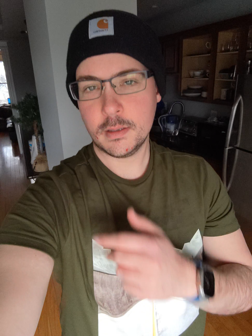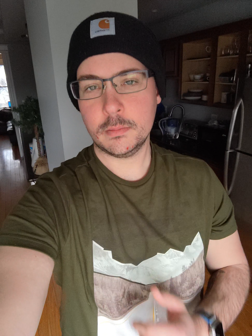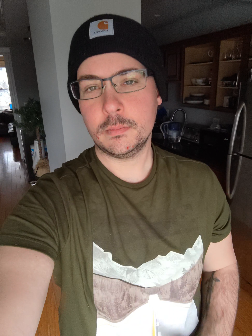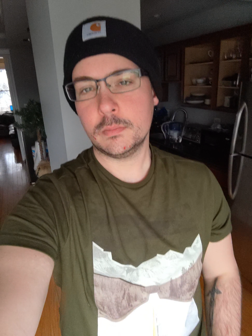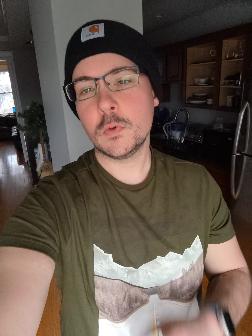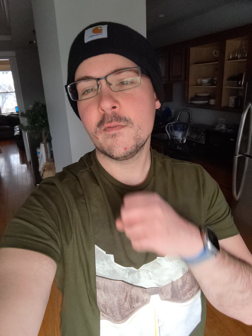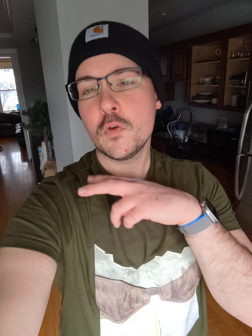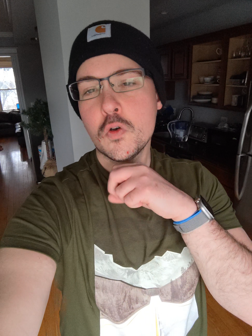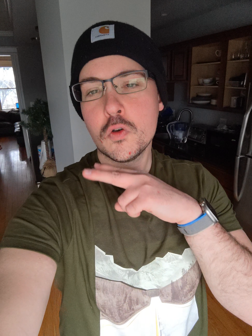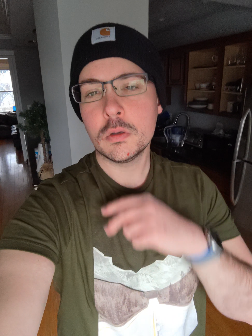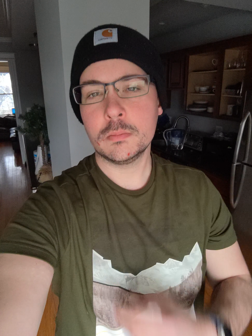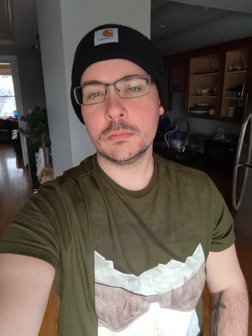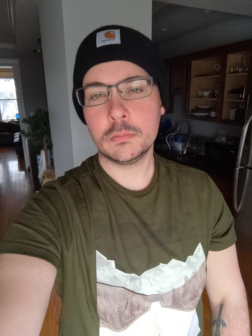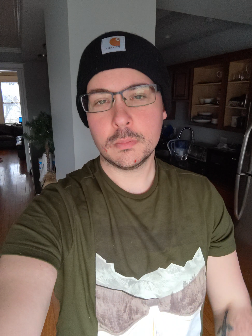frog